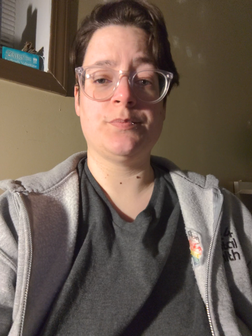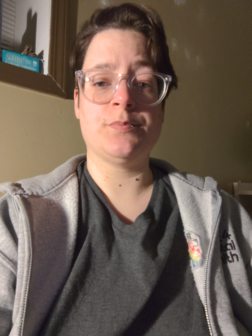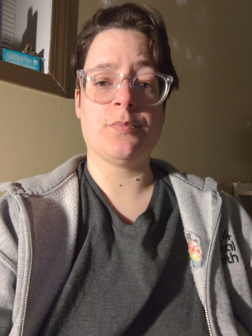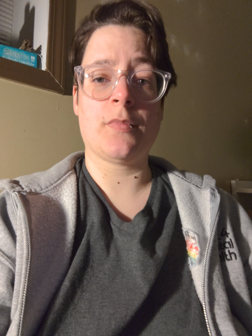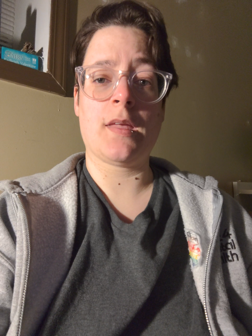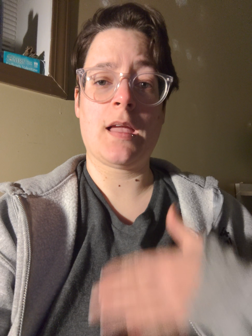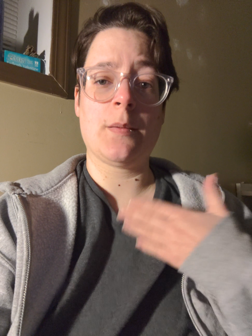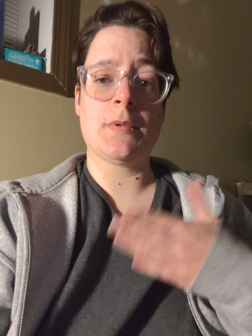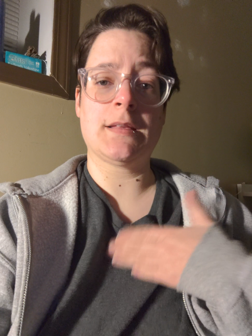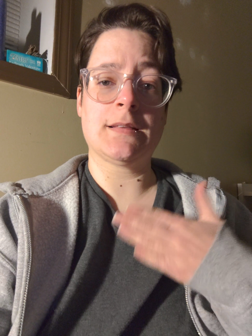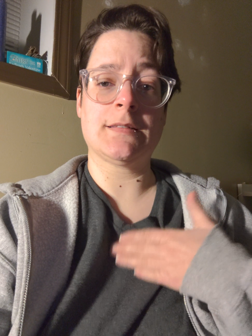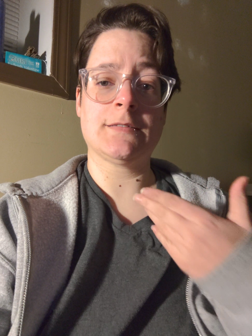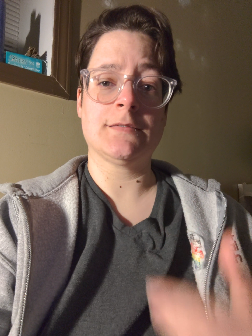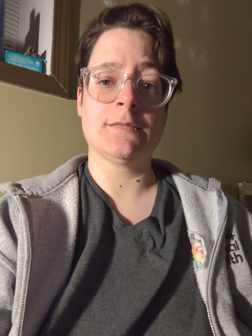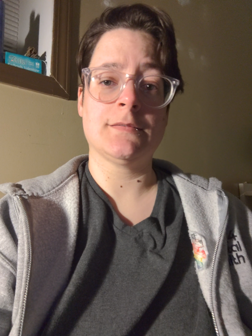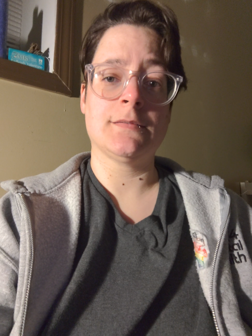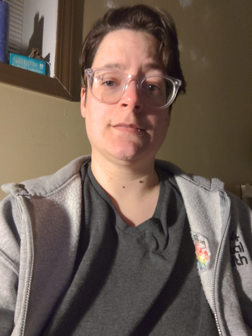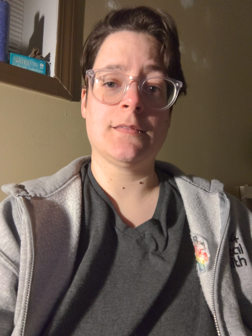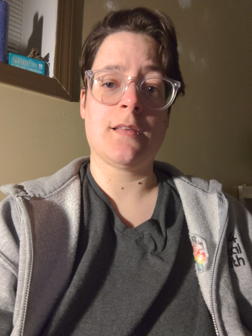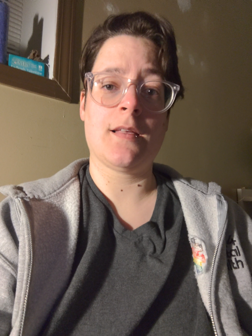happy